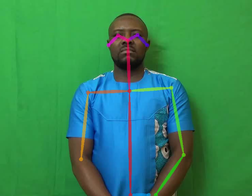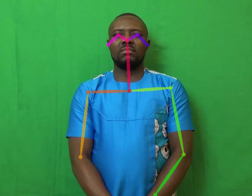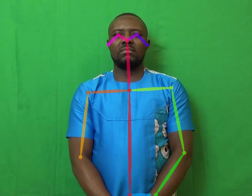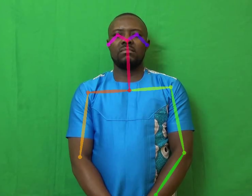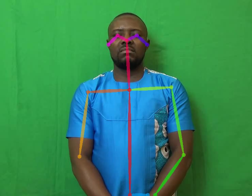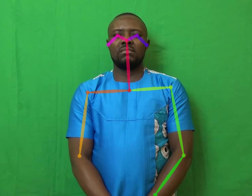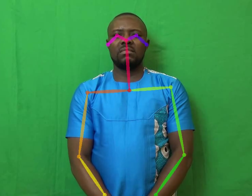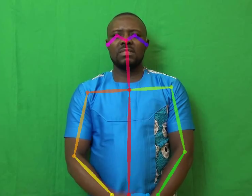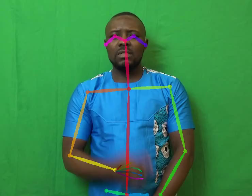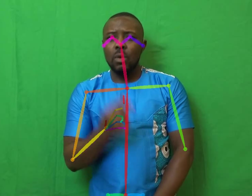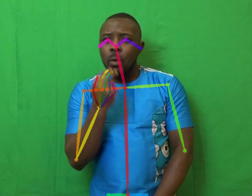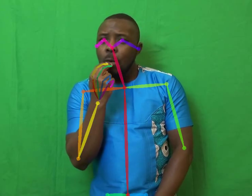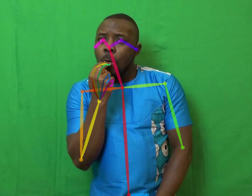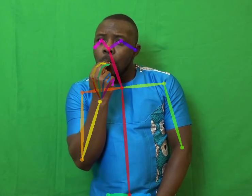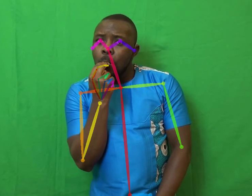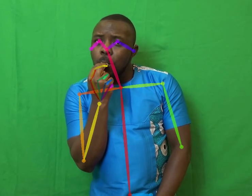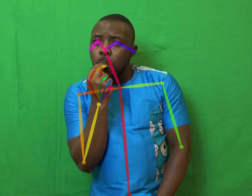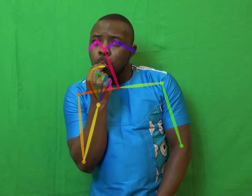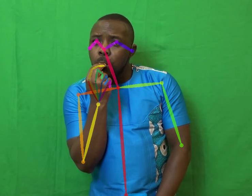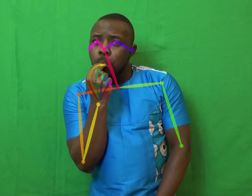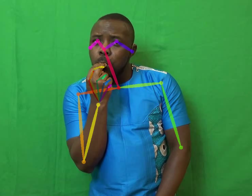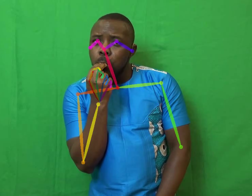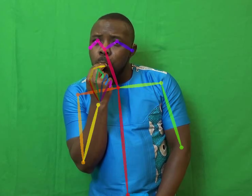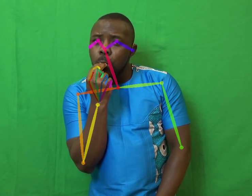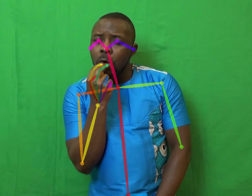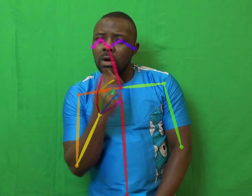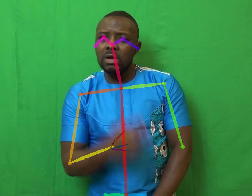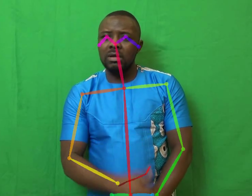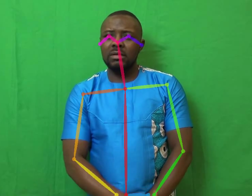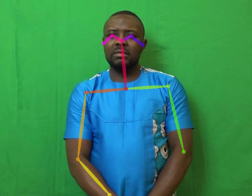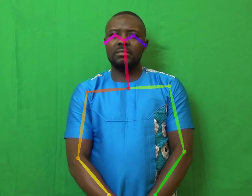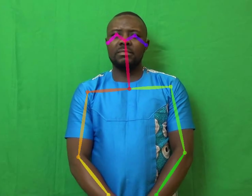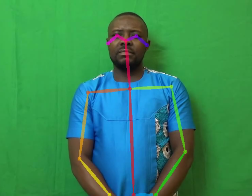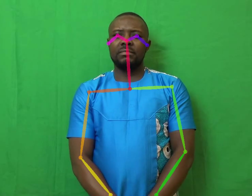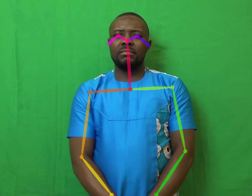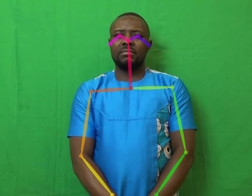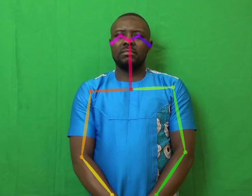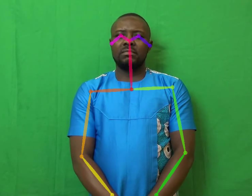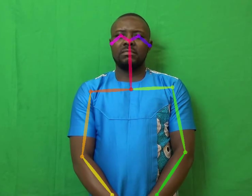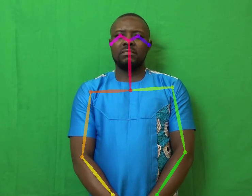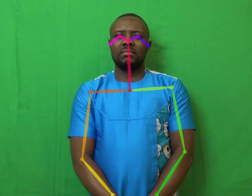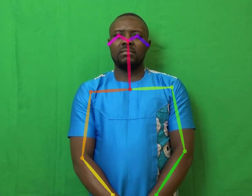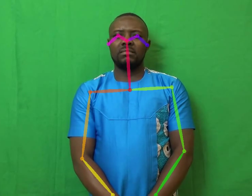referee